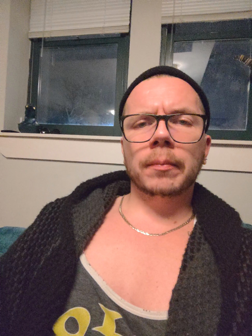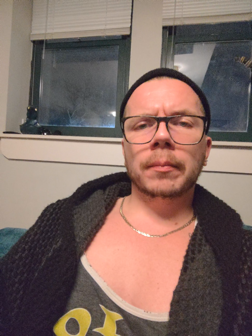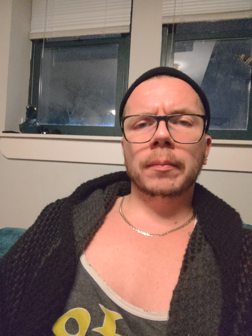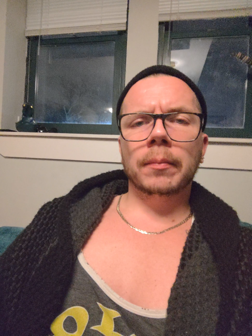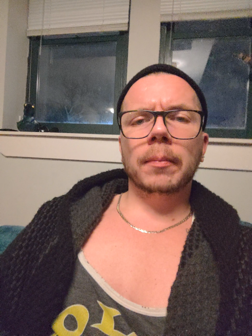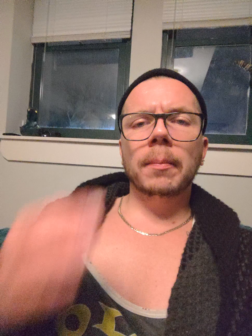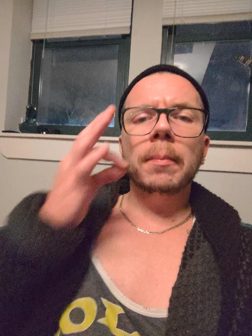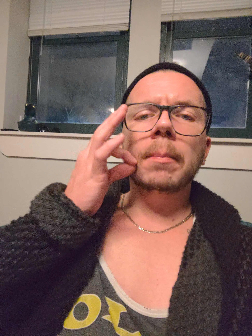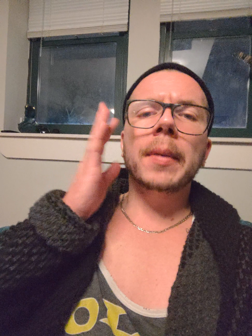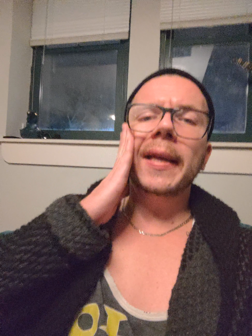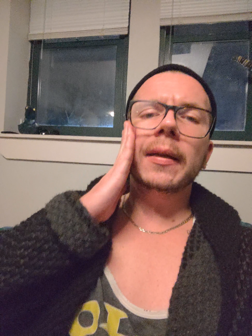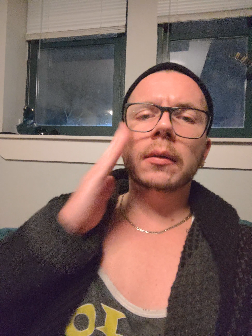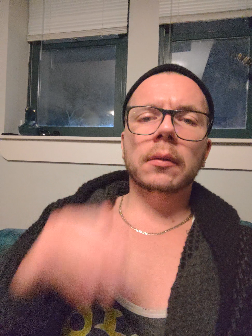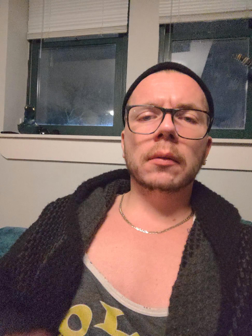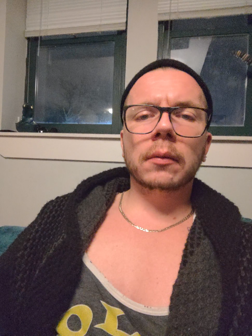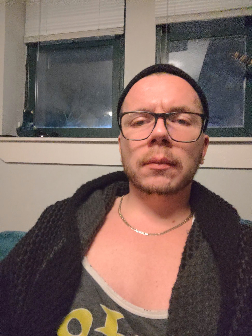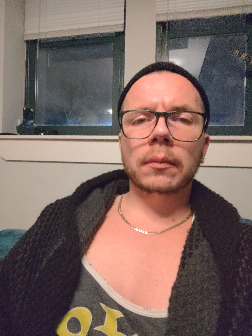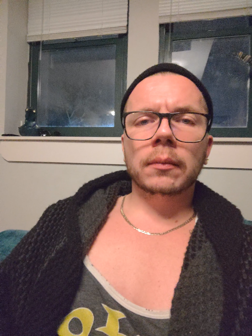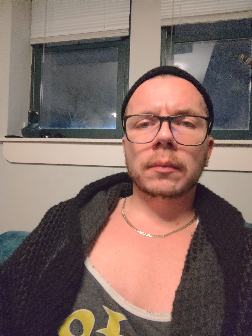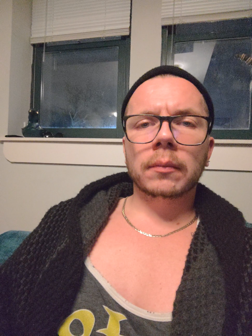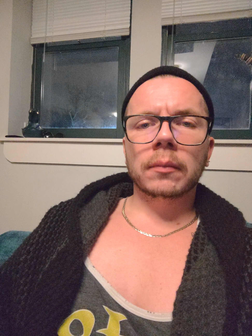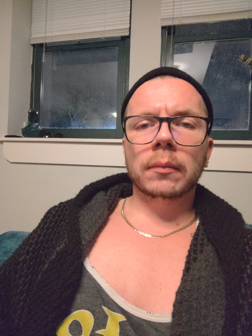bee